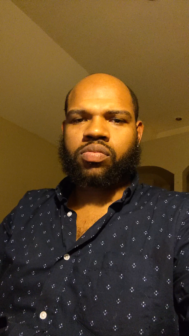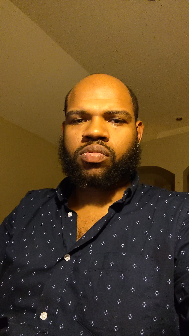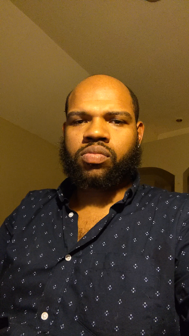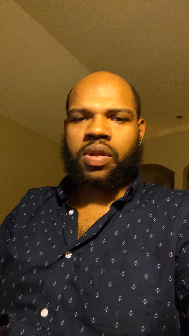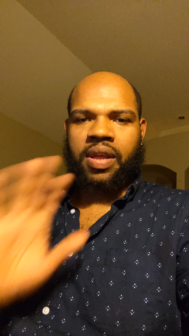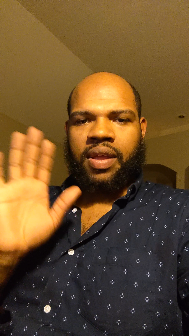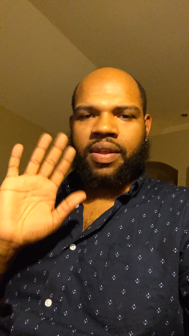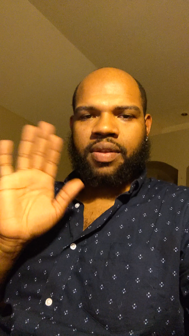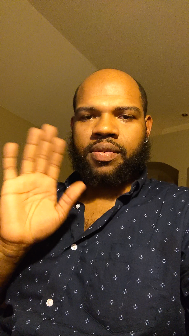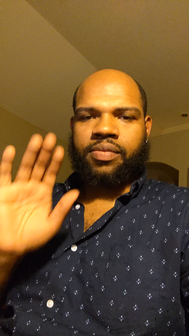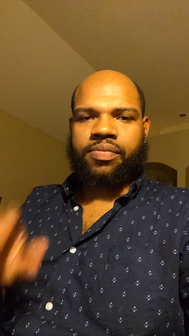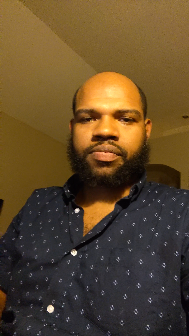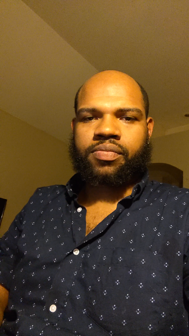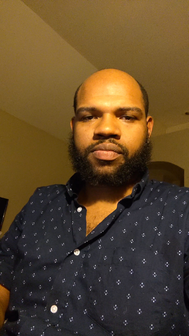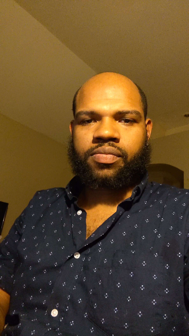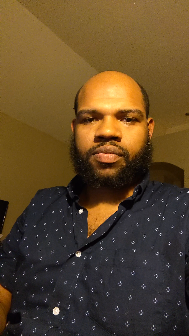hi